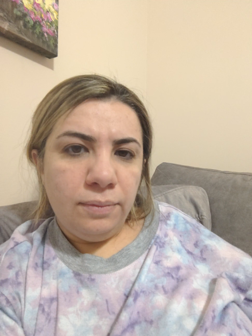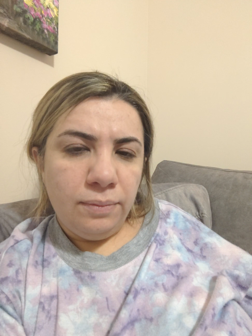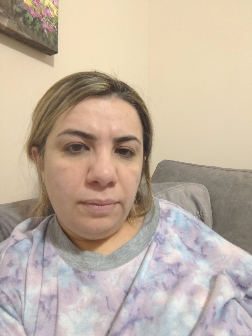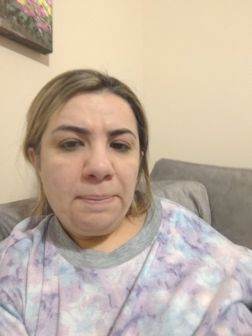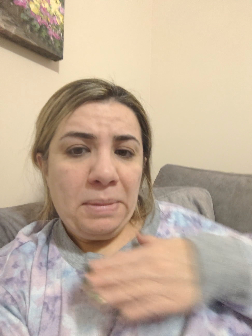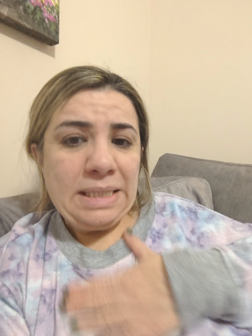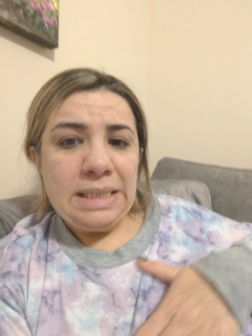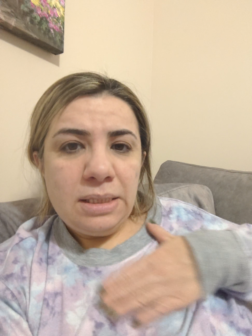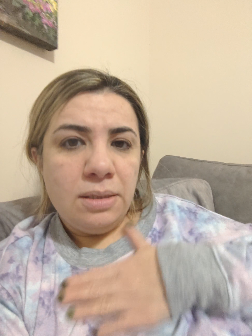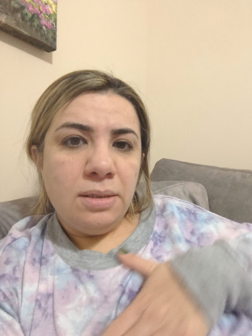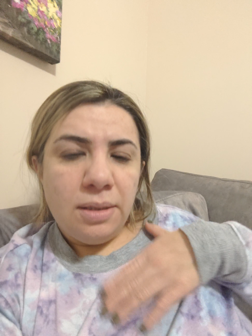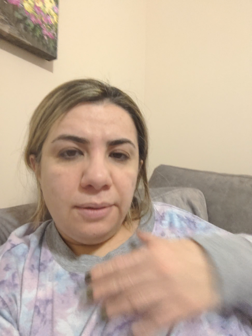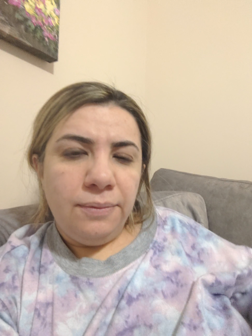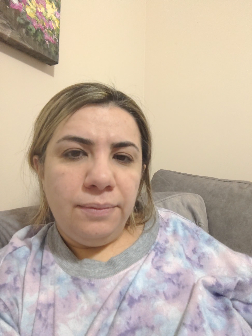please